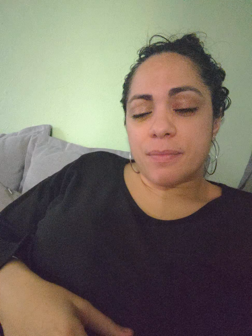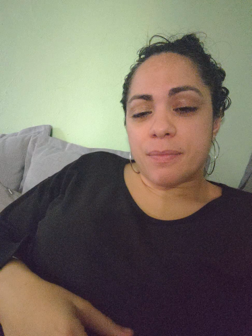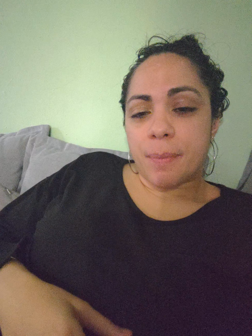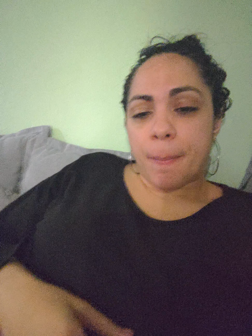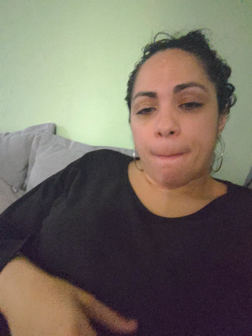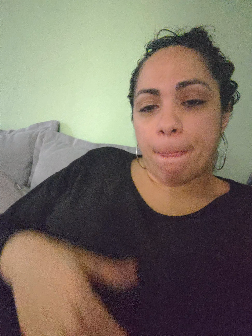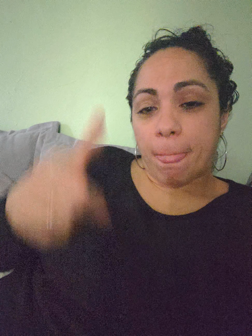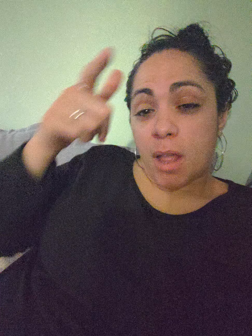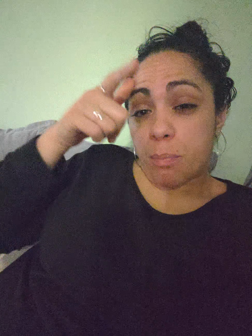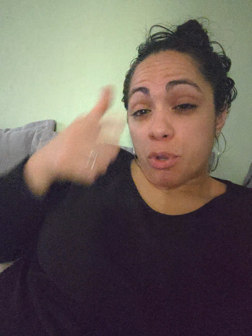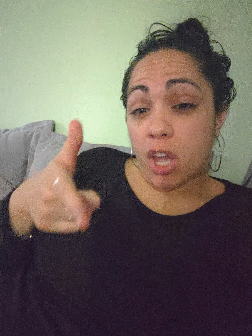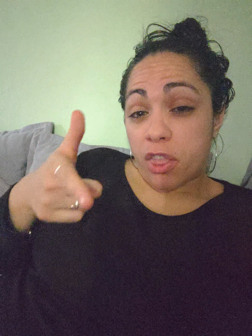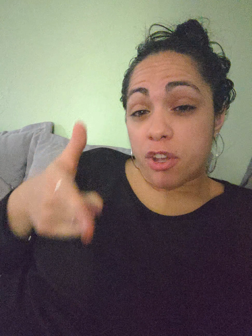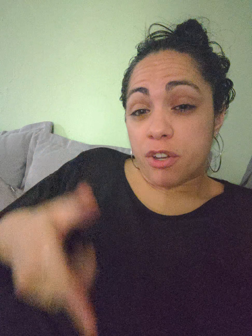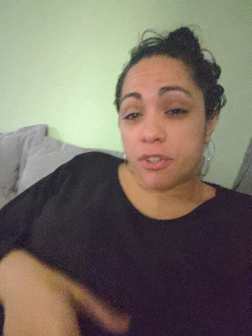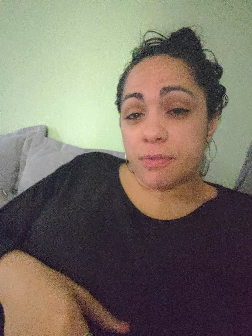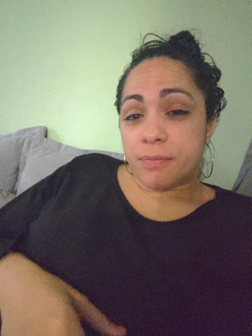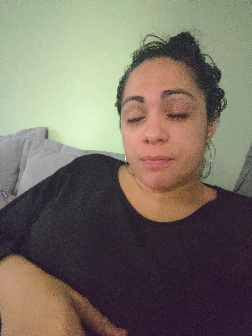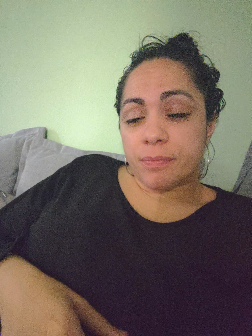brother